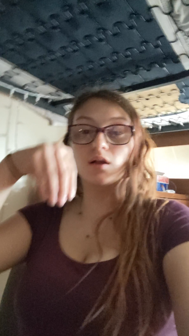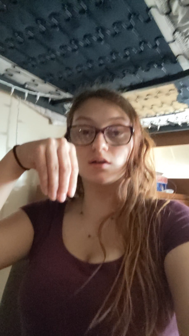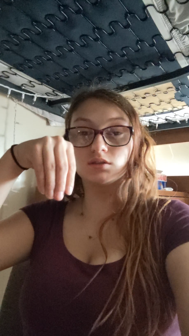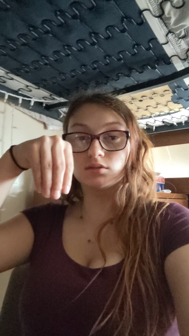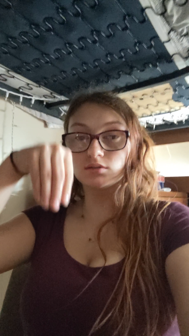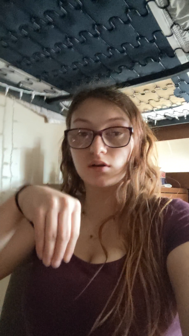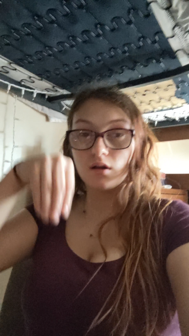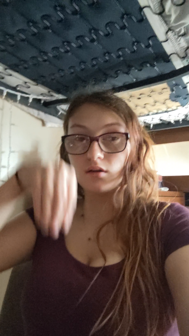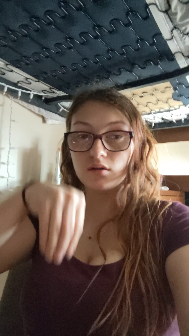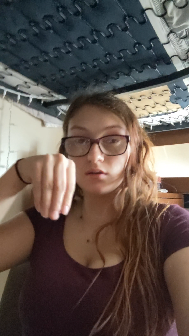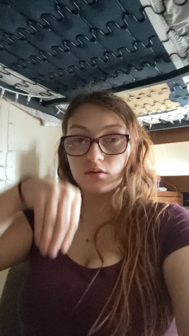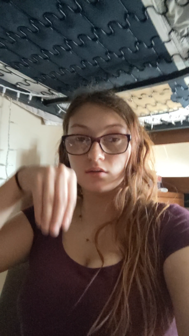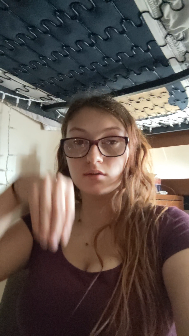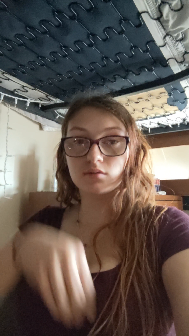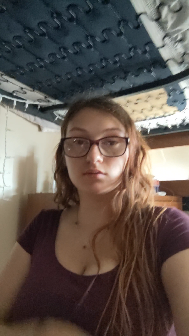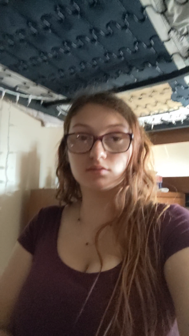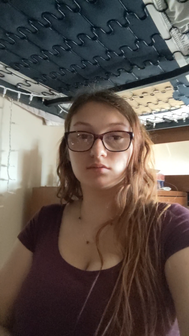inside